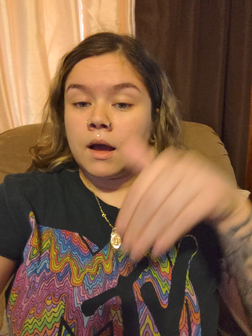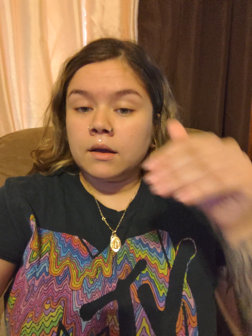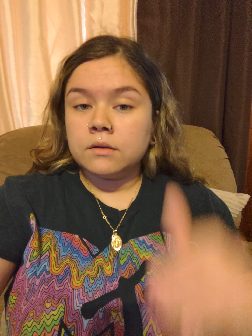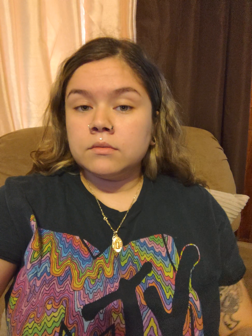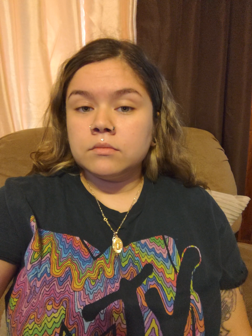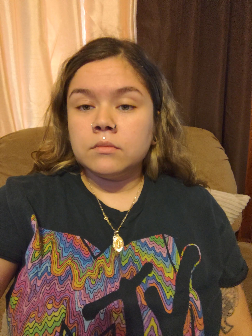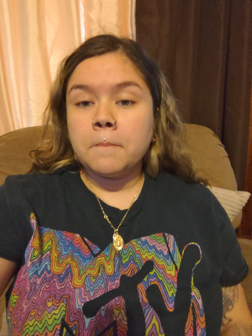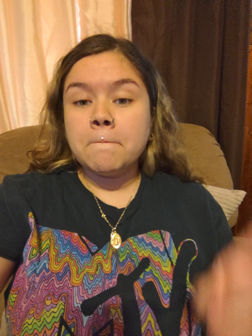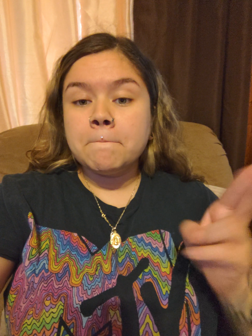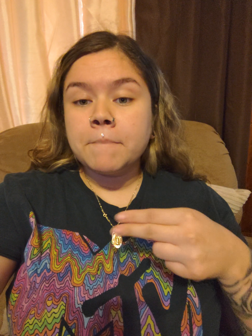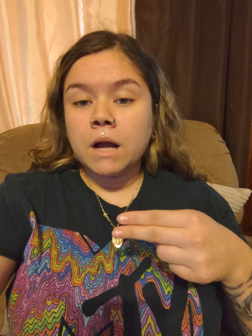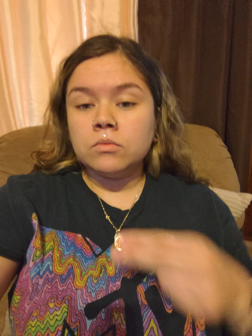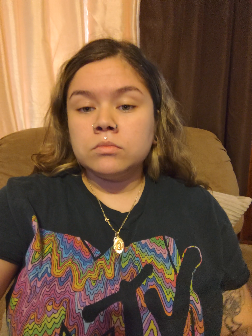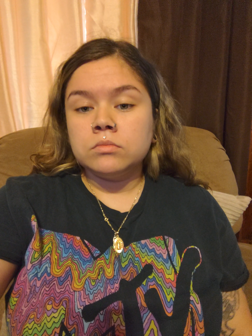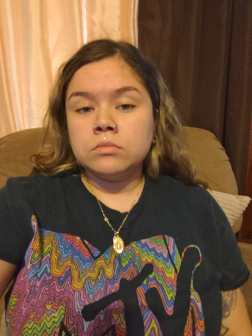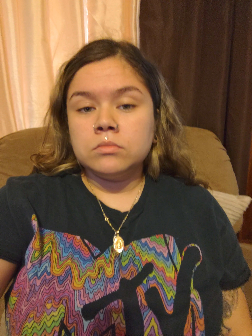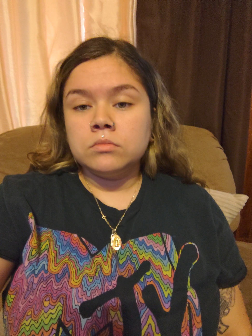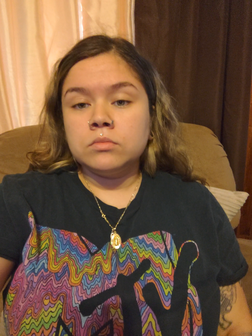belt